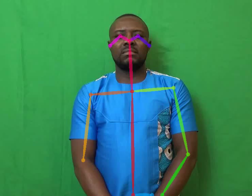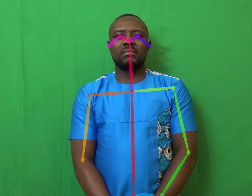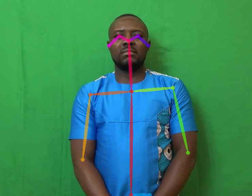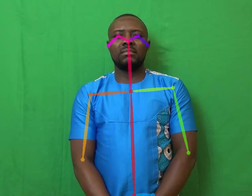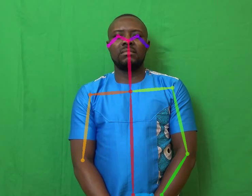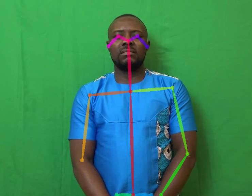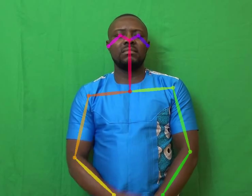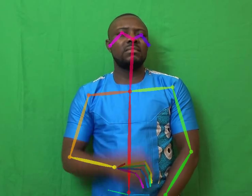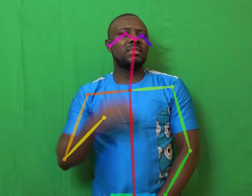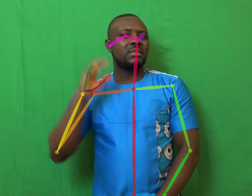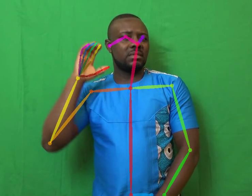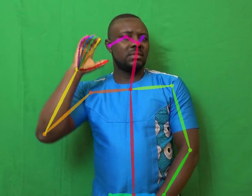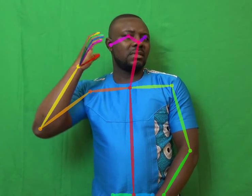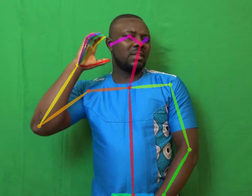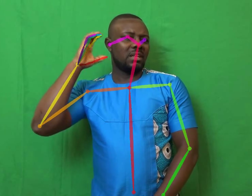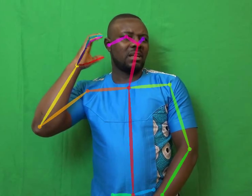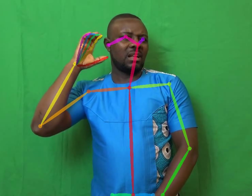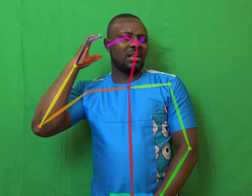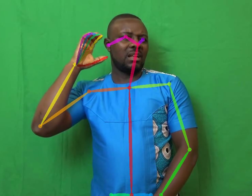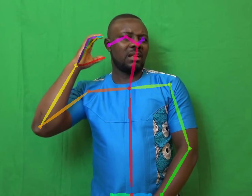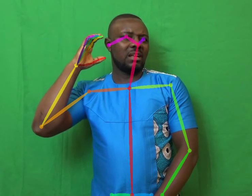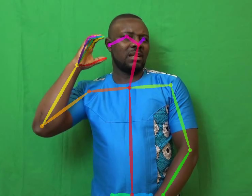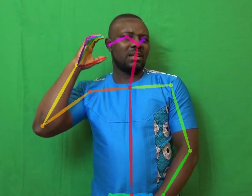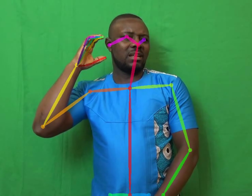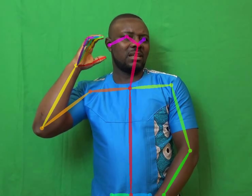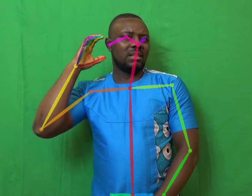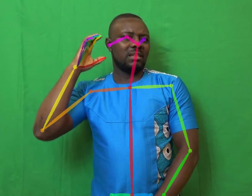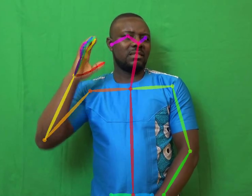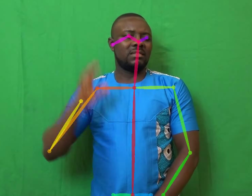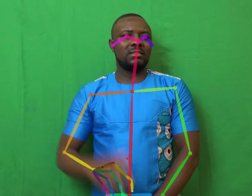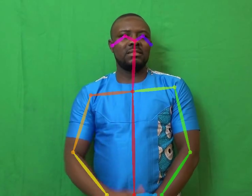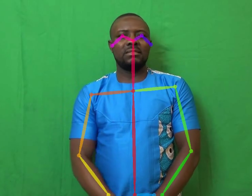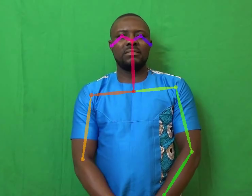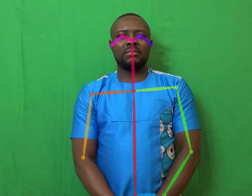cousin